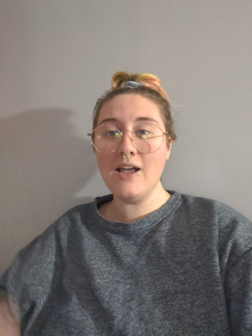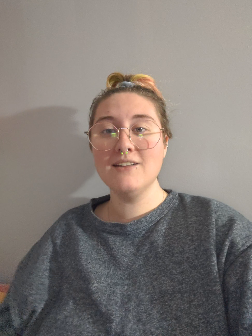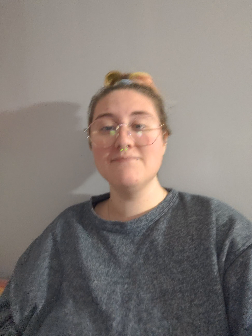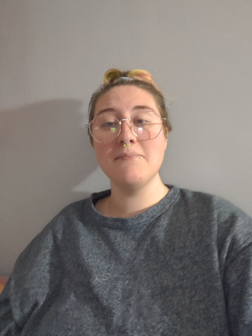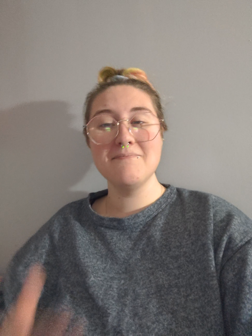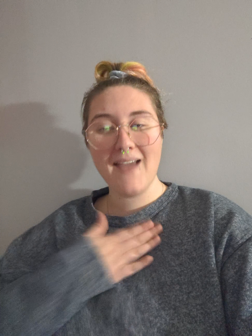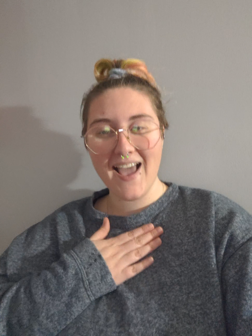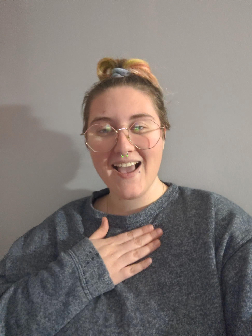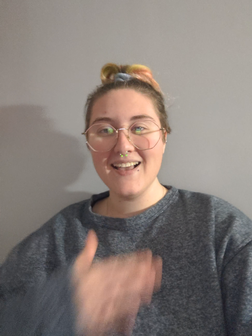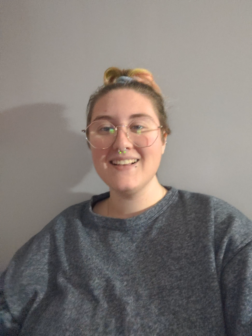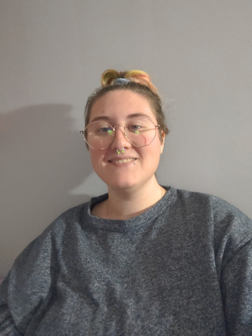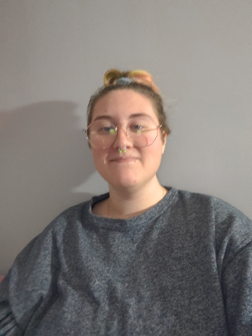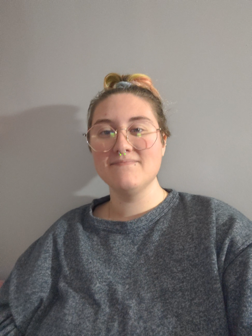my